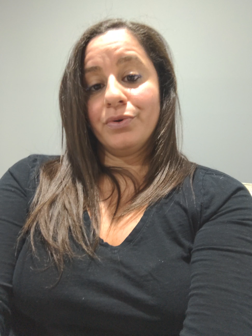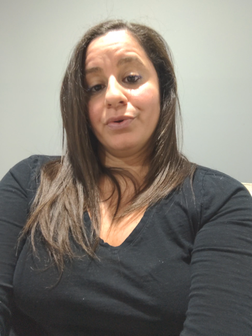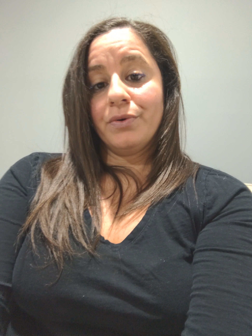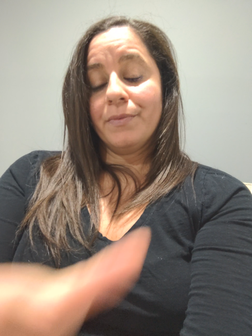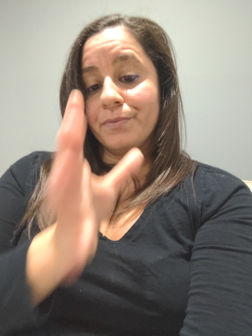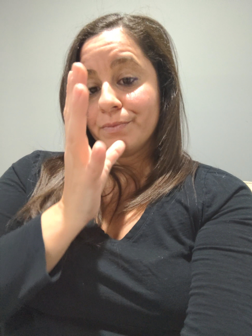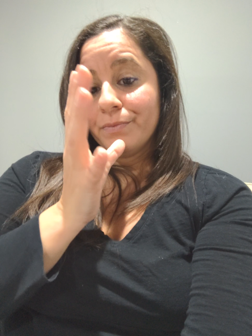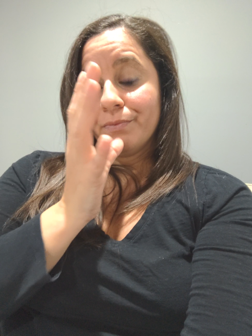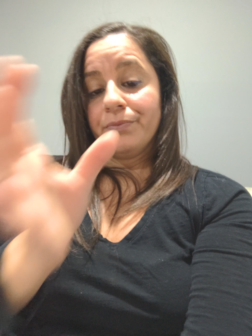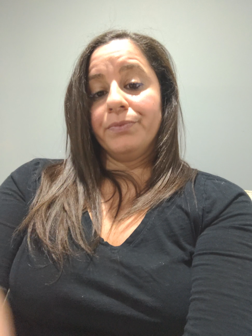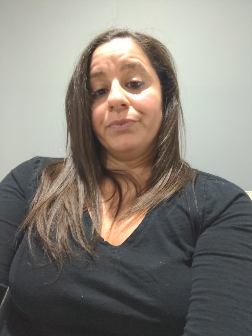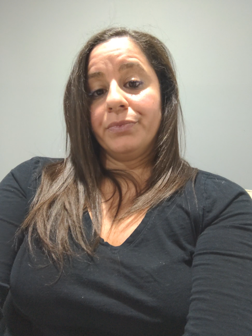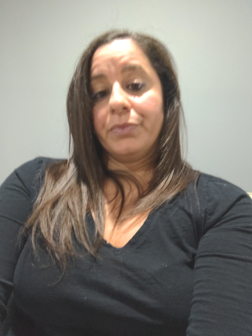mom